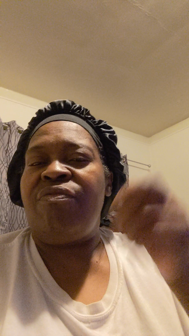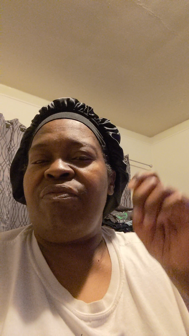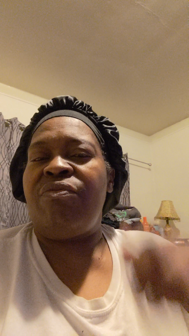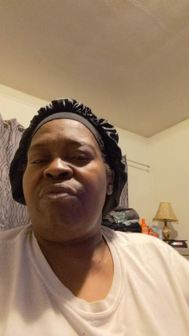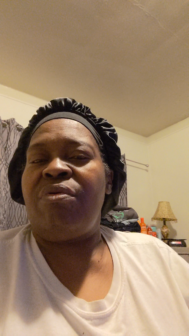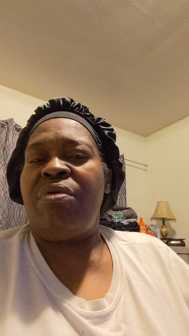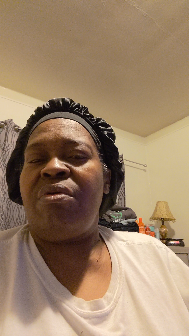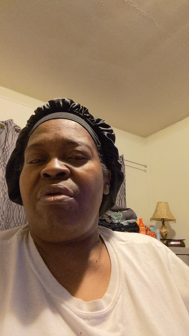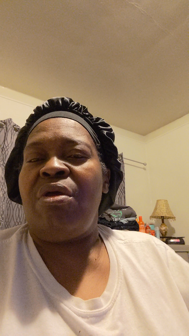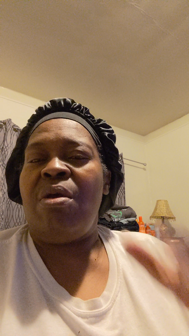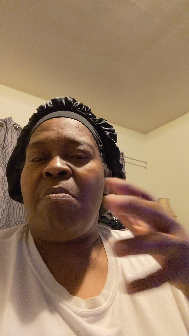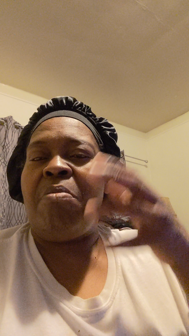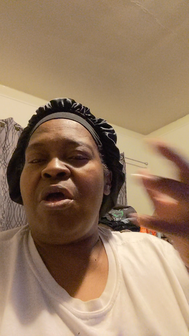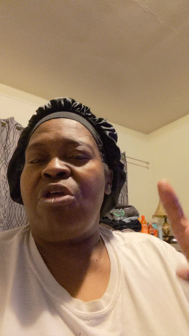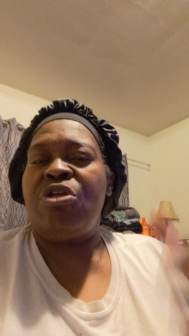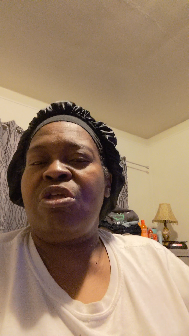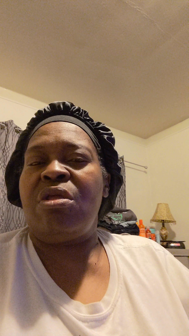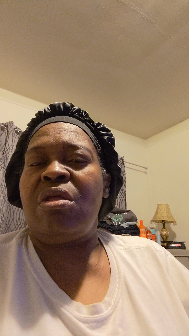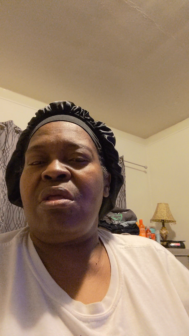much